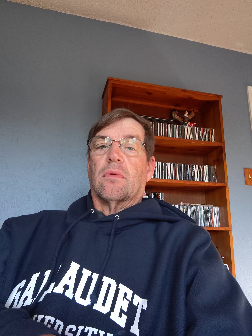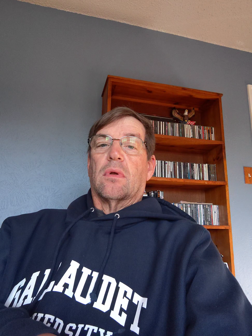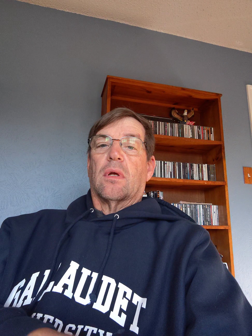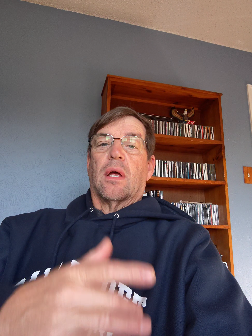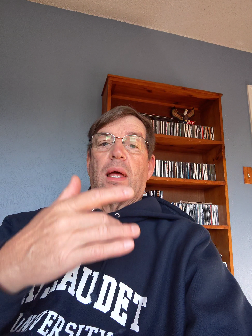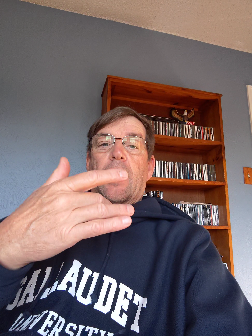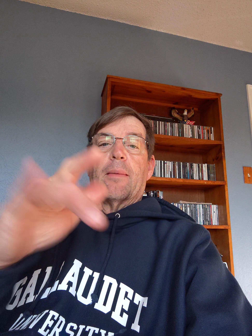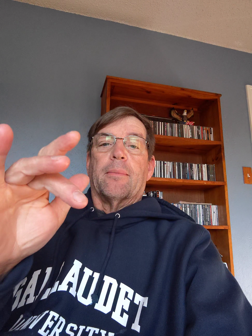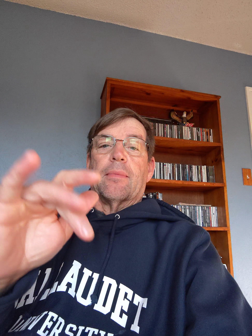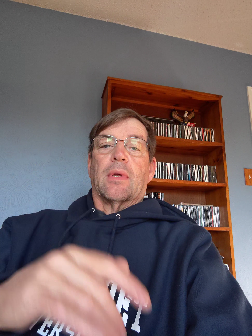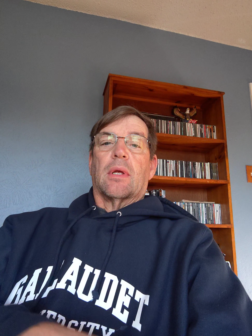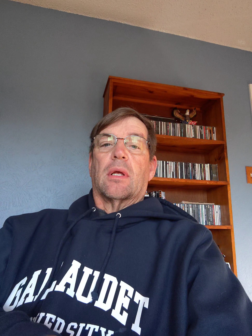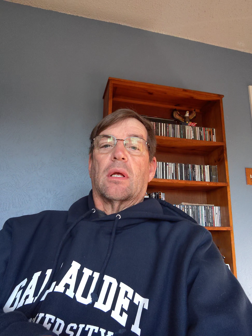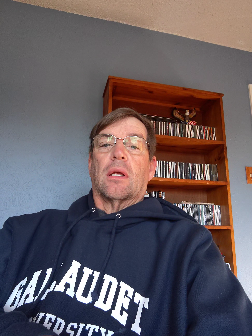empty